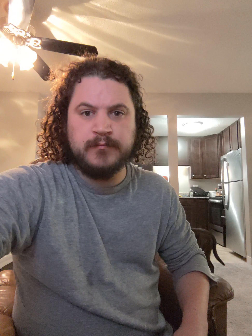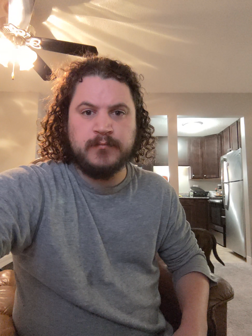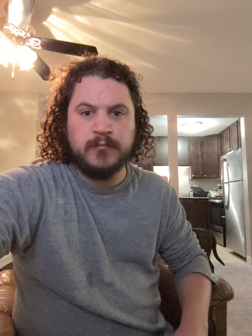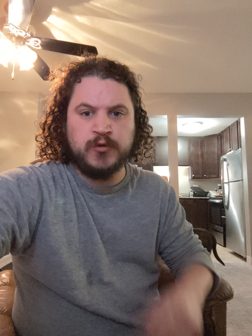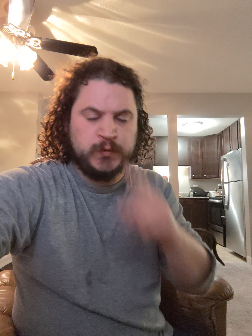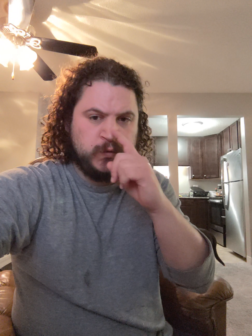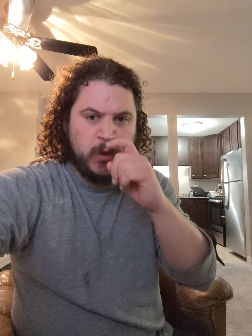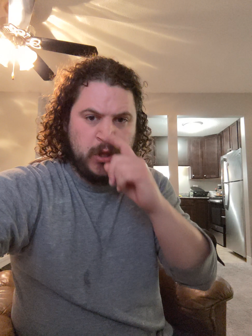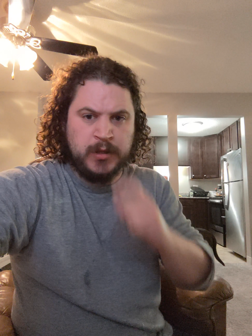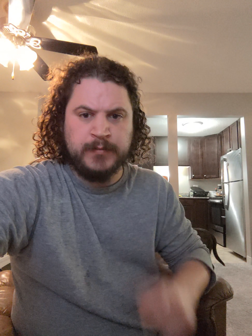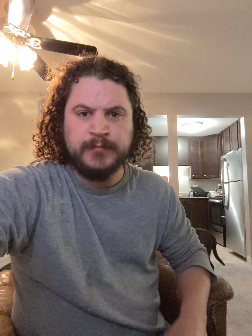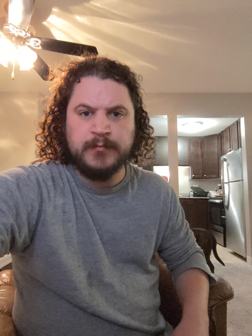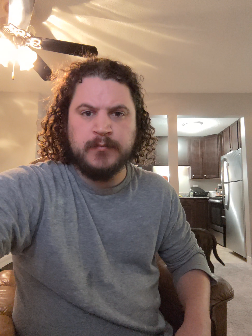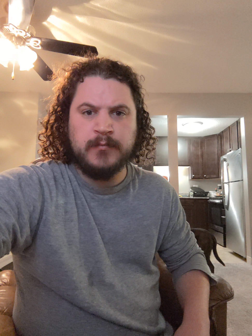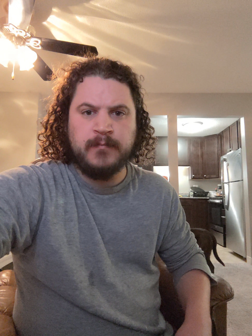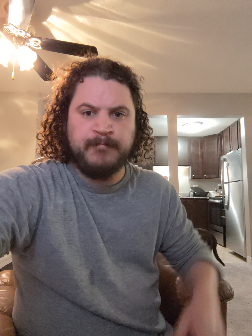doll